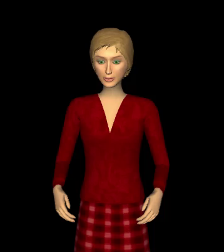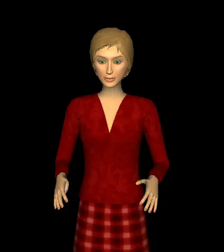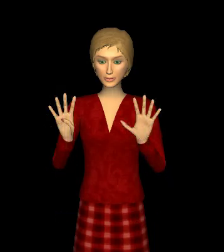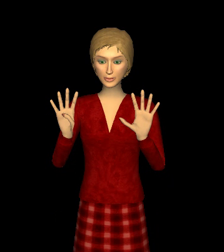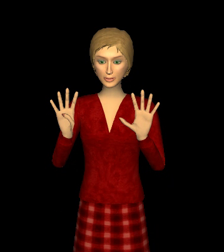9